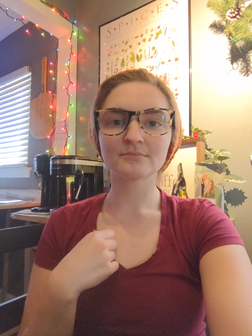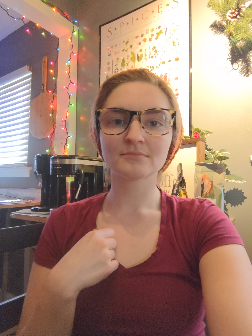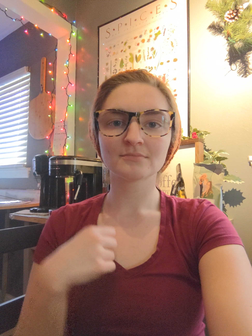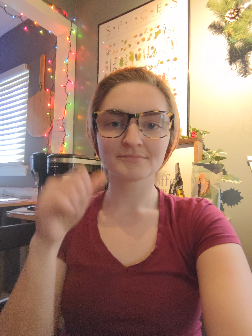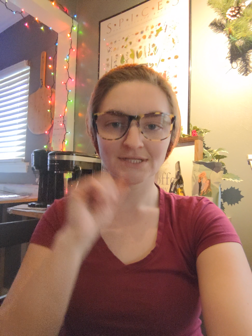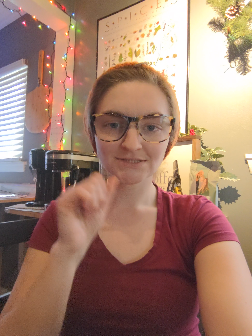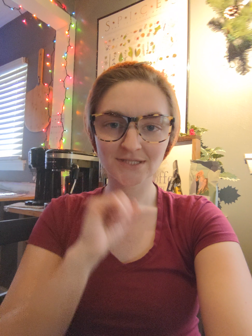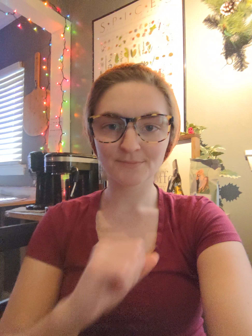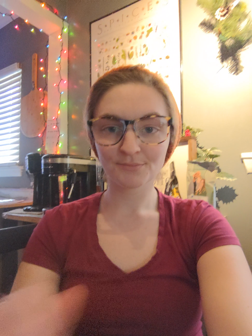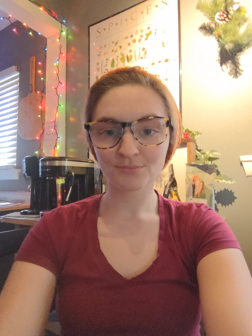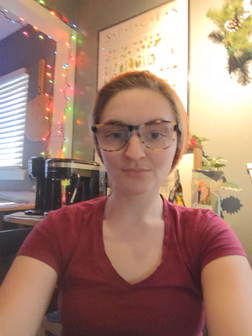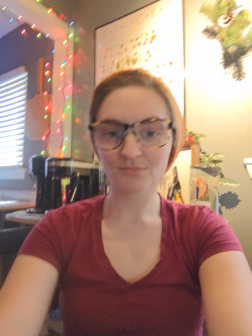aunt